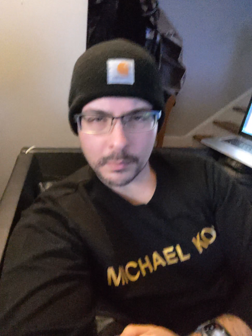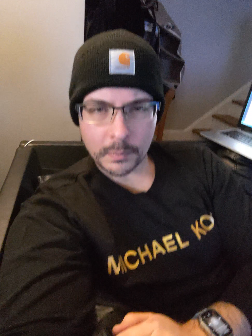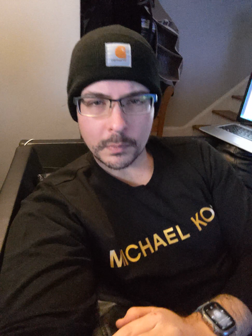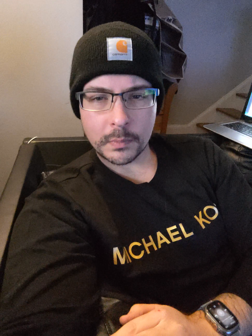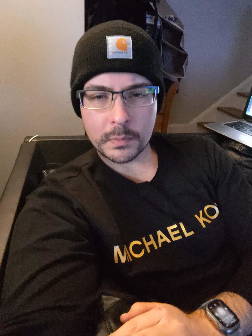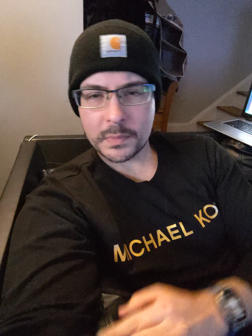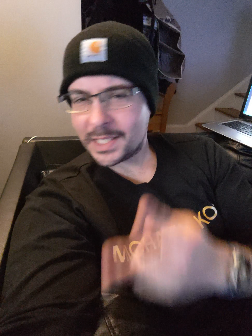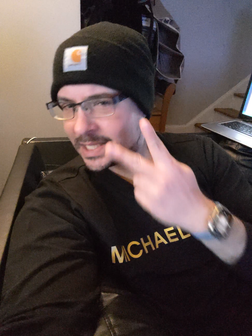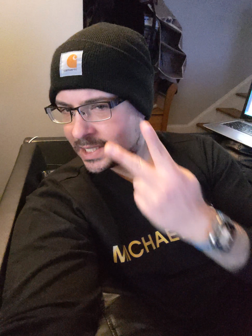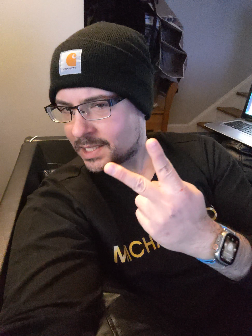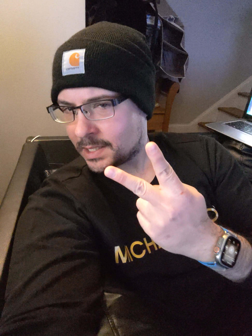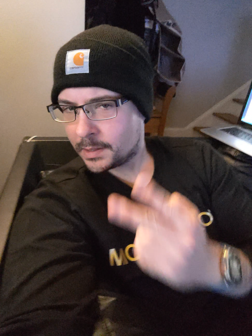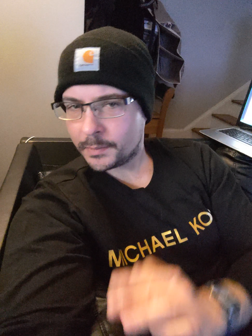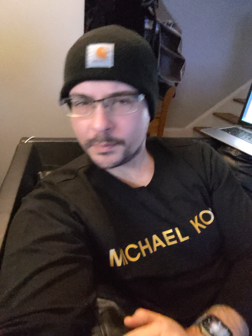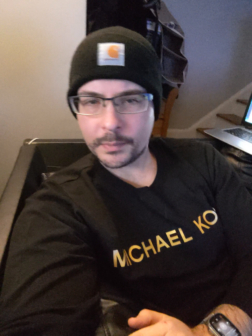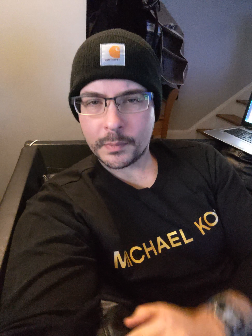see